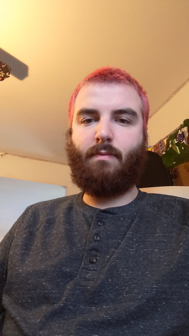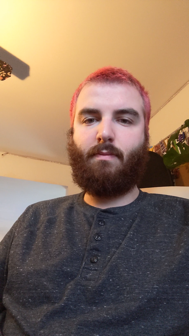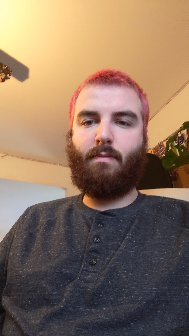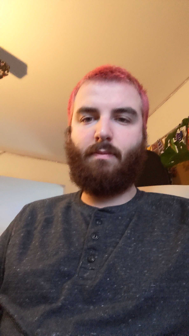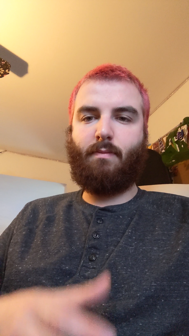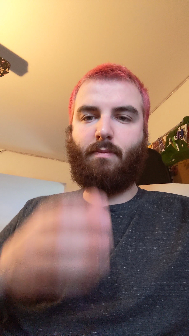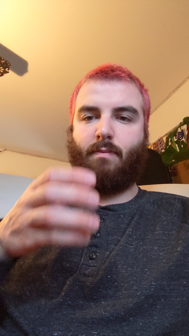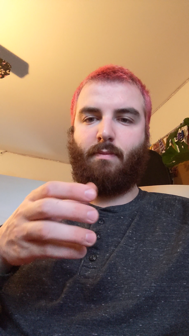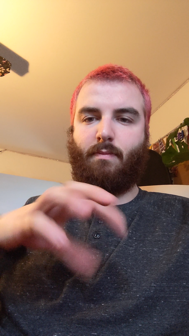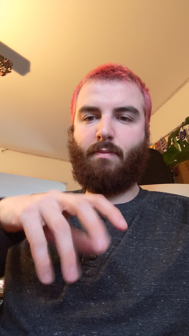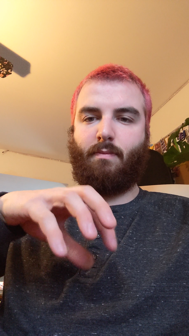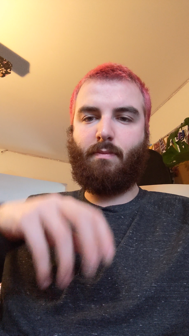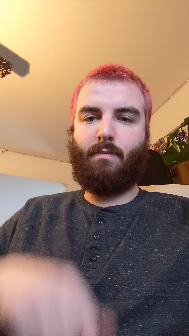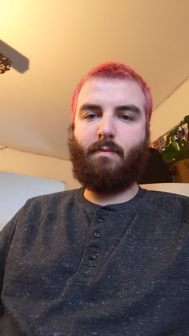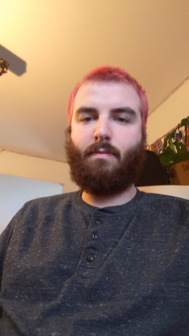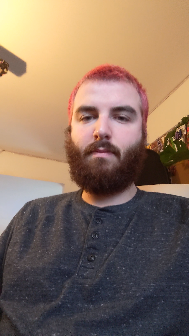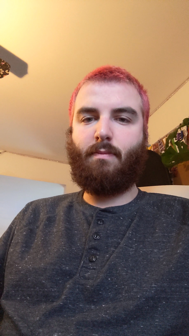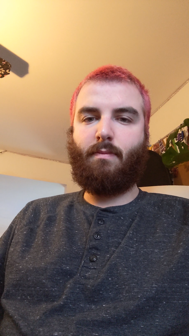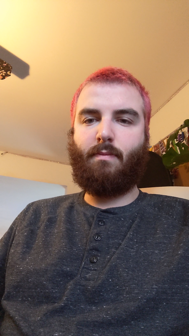jar